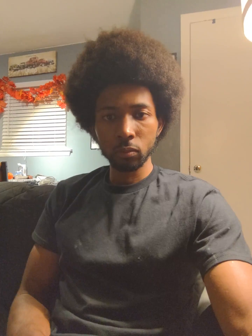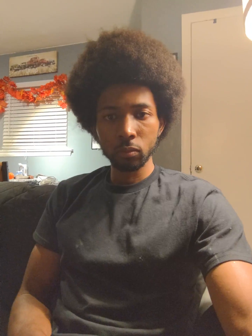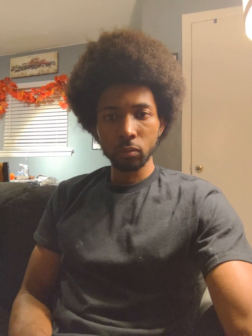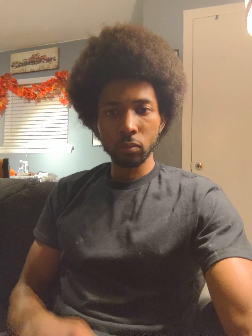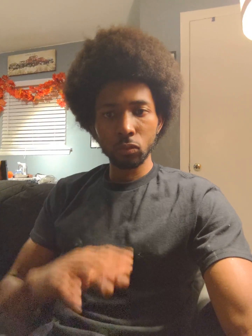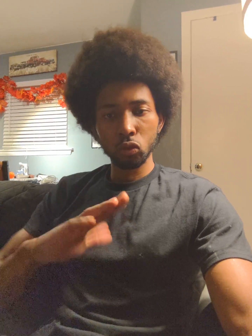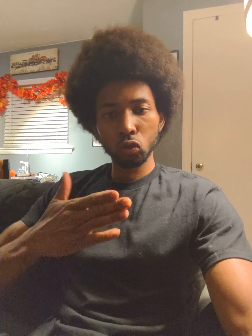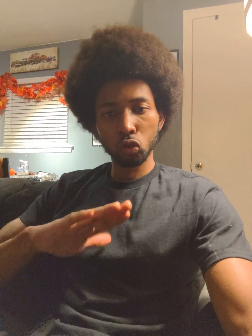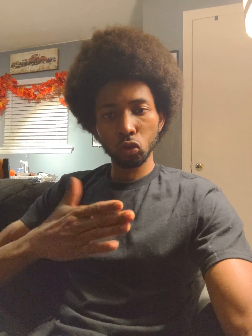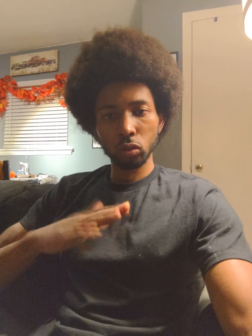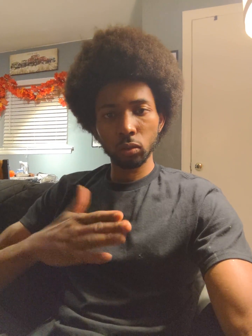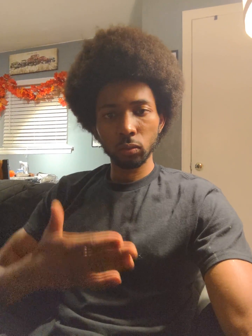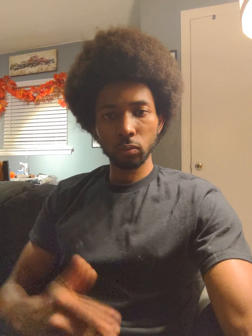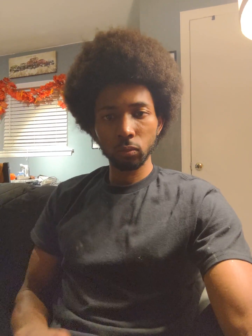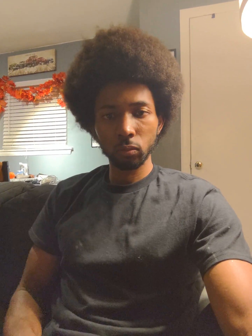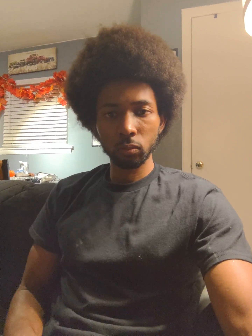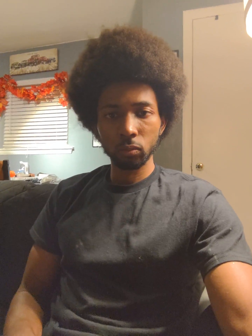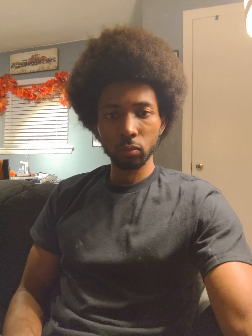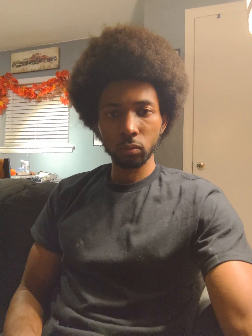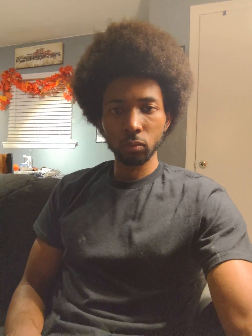cook